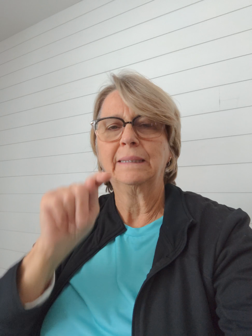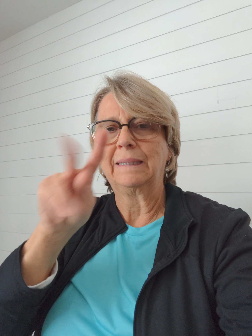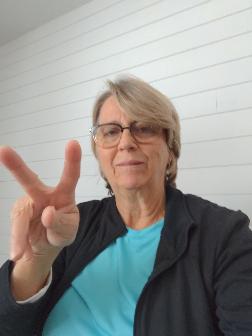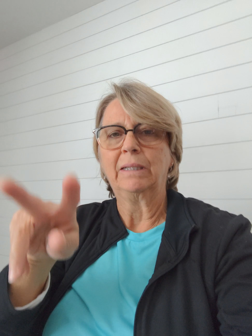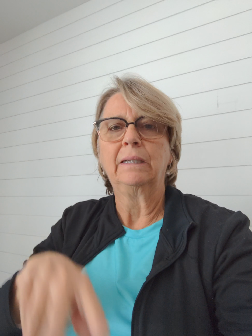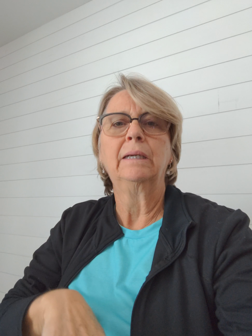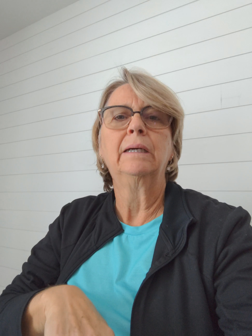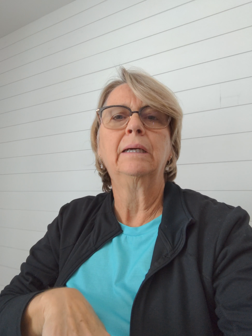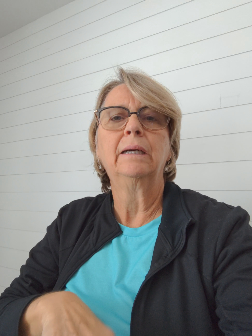TV